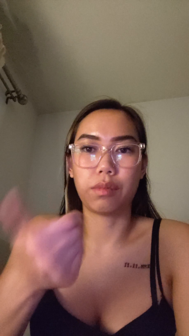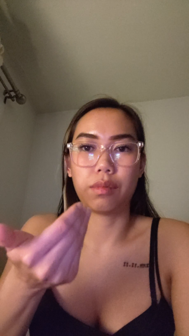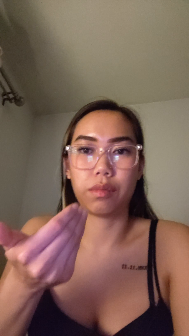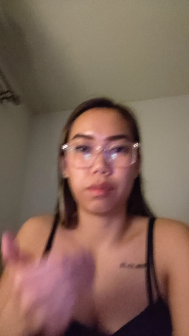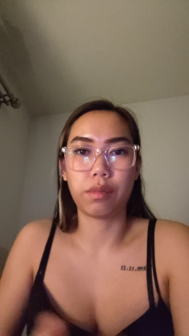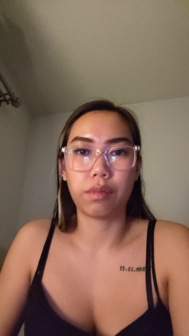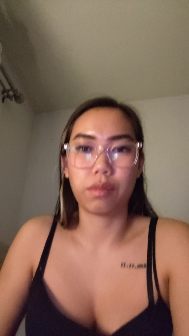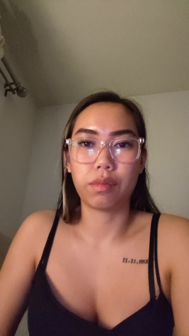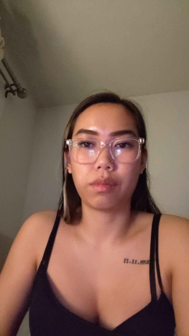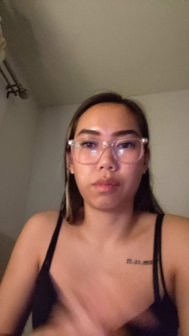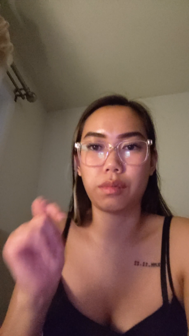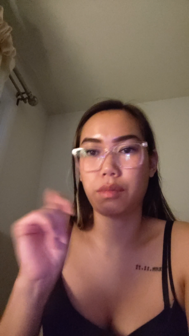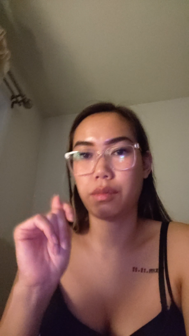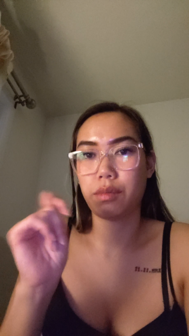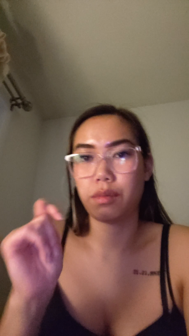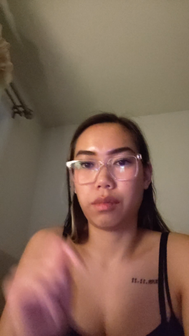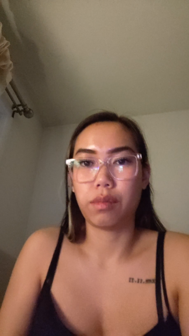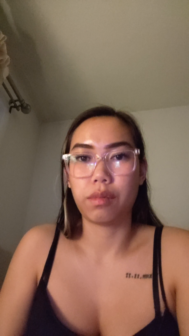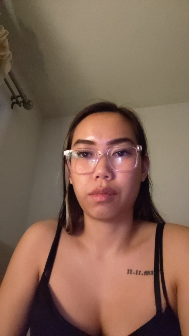bathroom